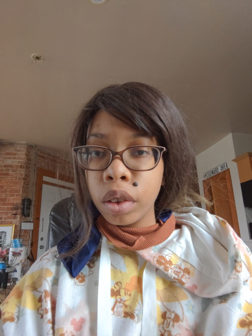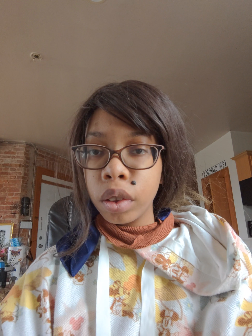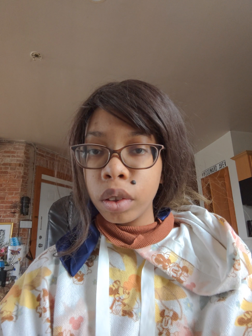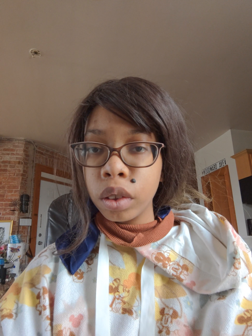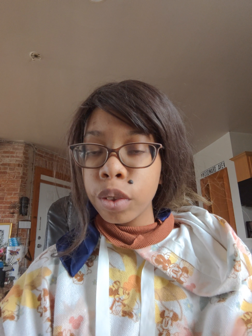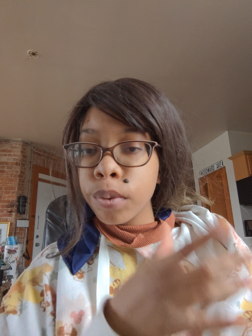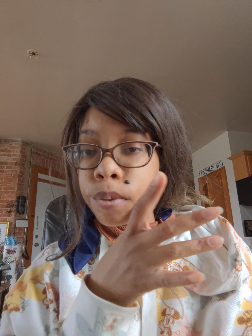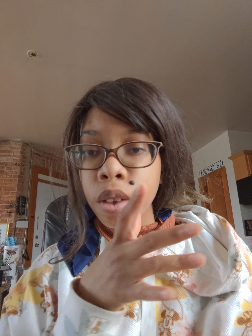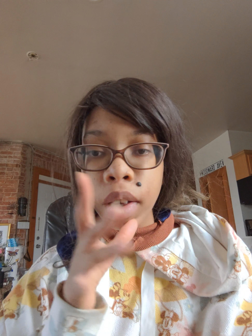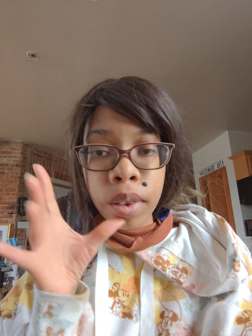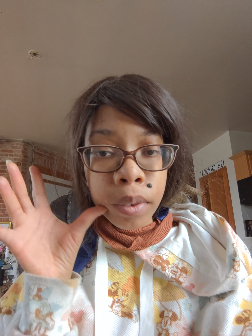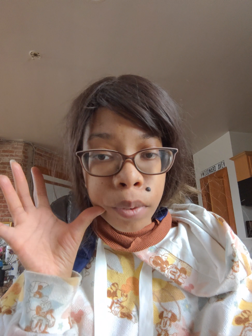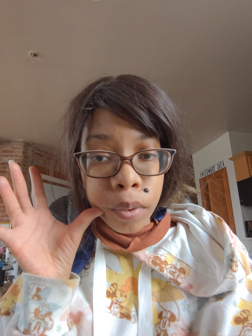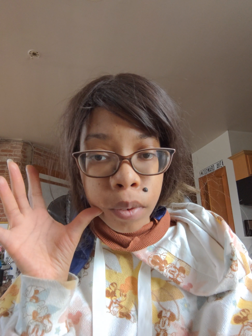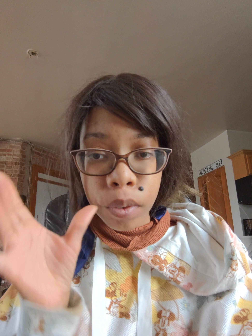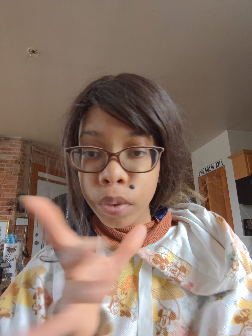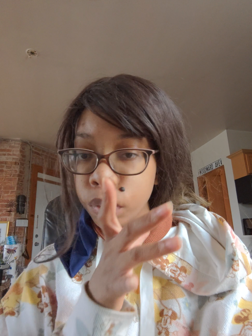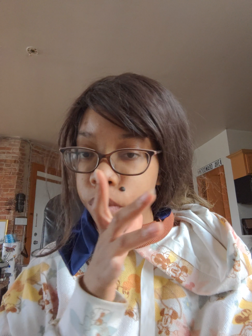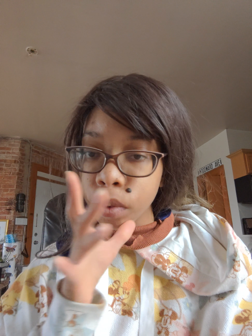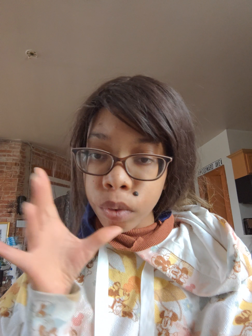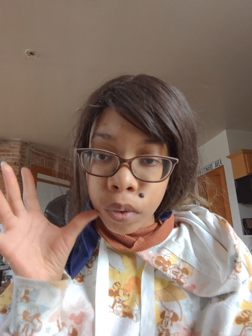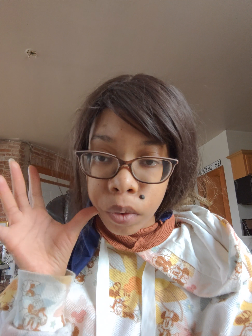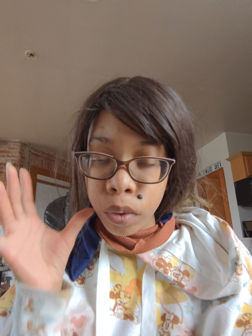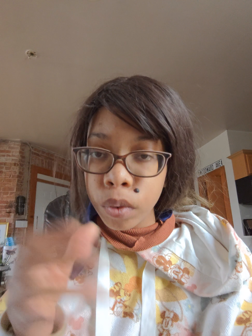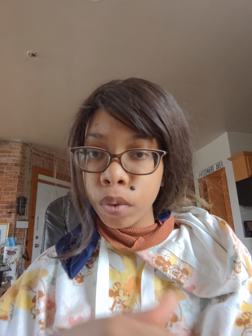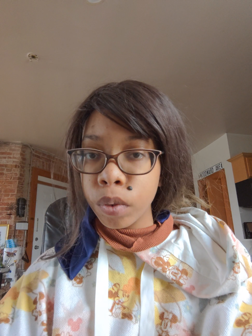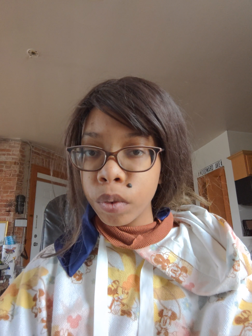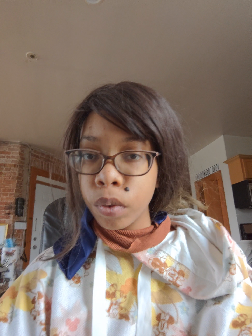farm